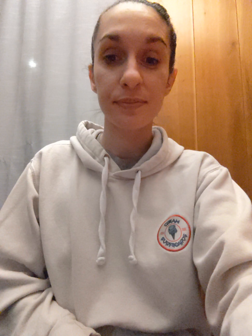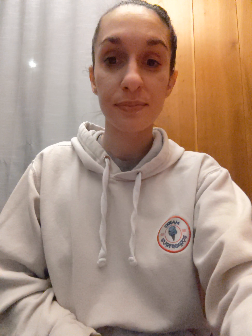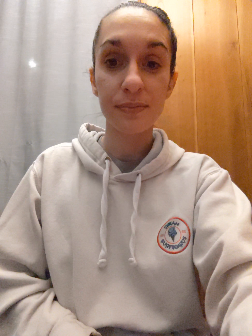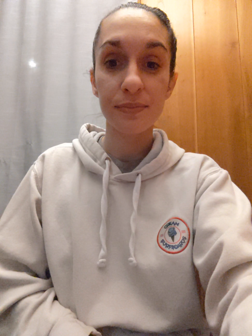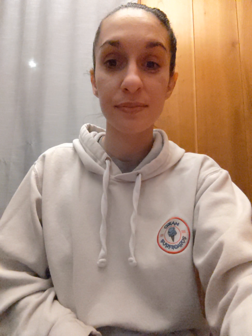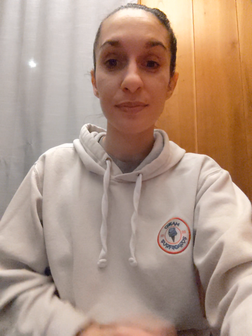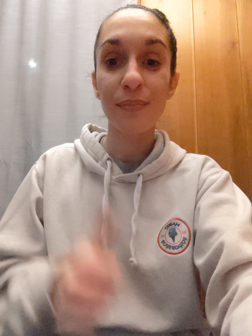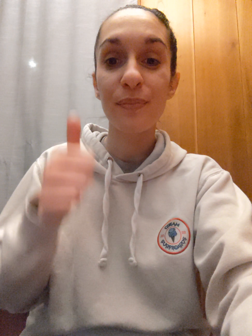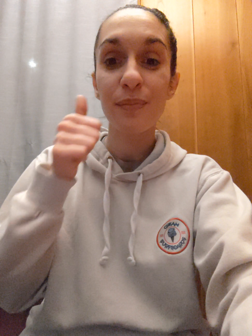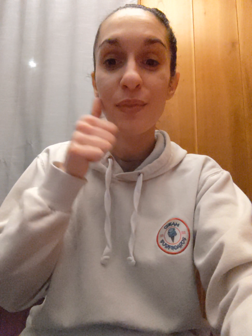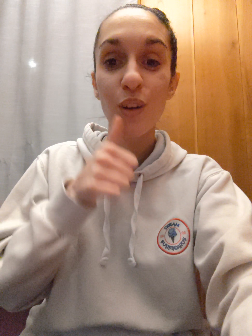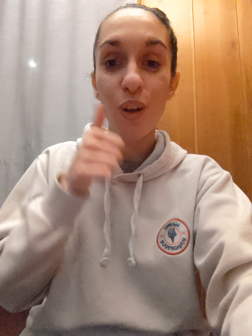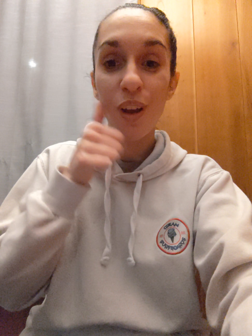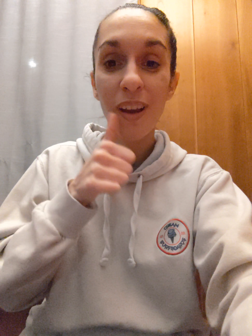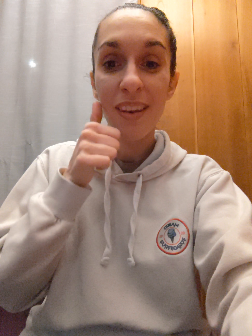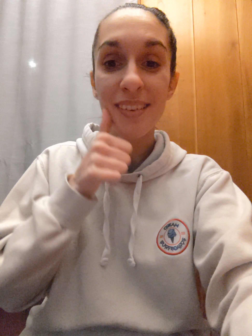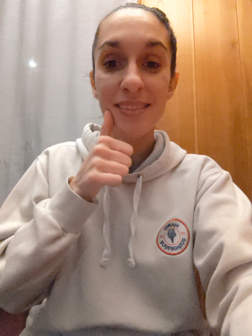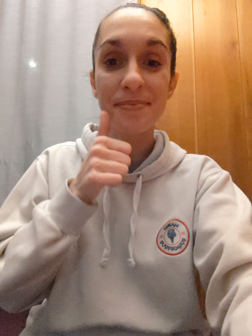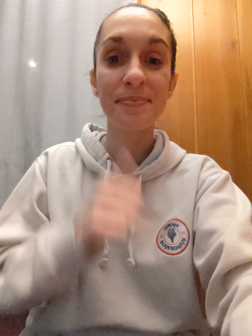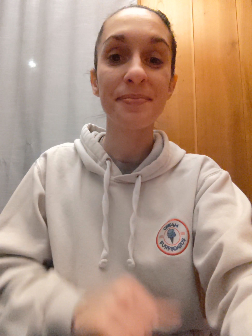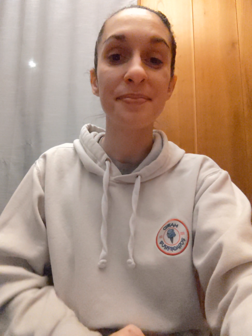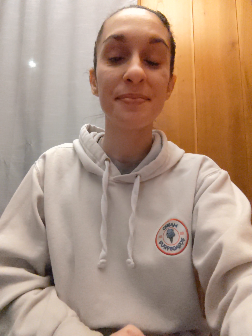girl